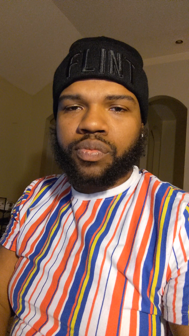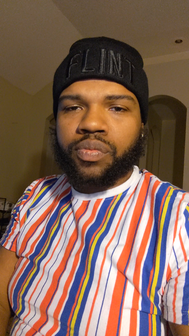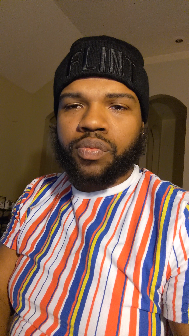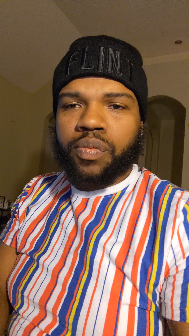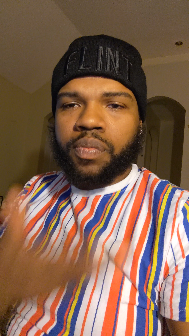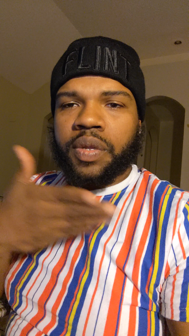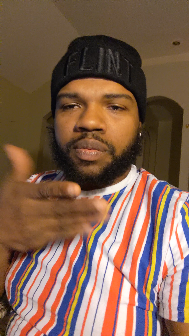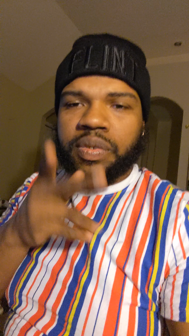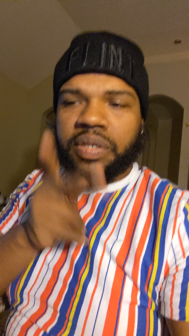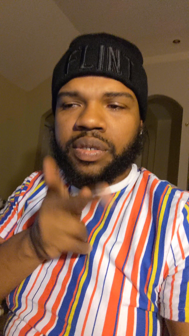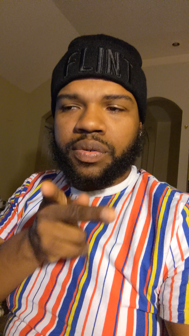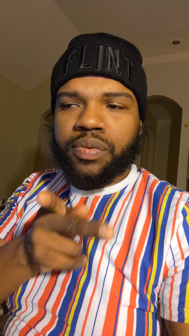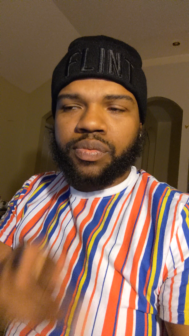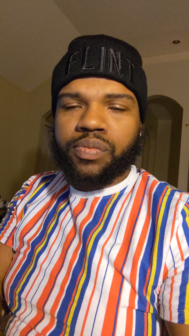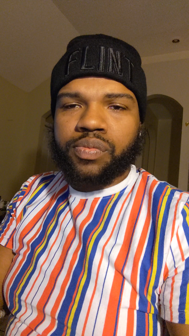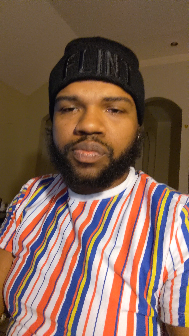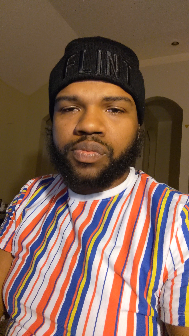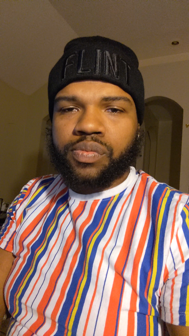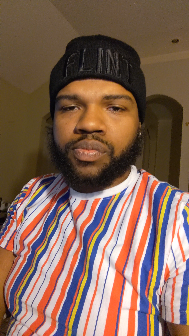babysitter